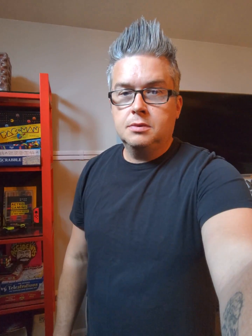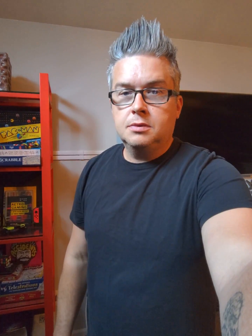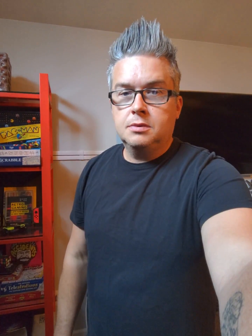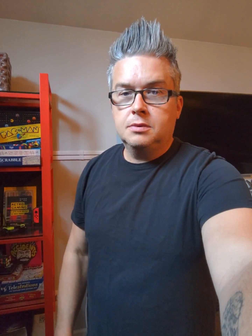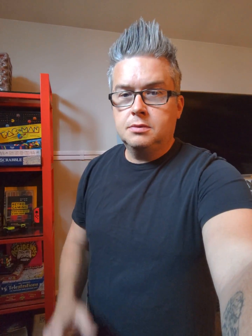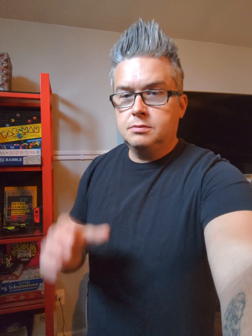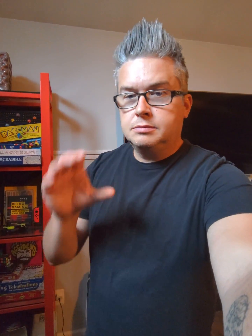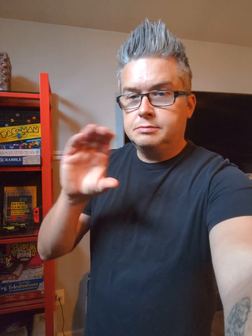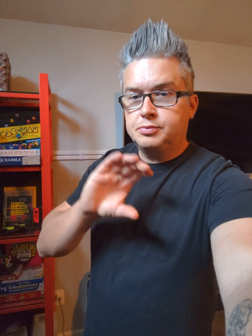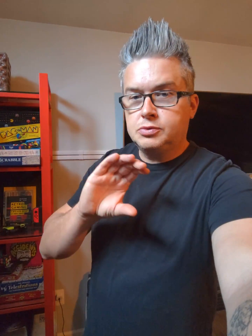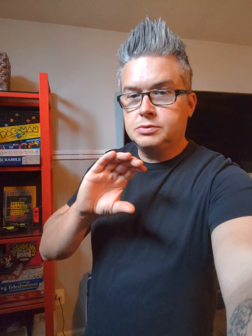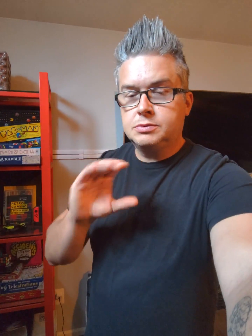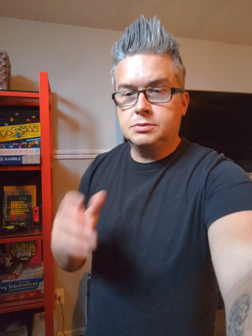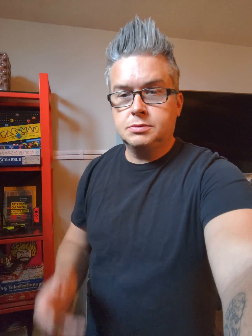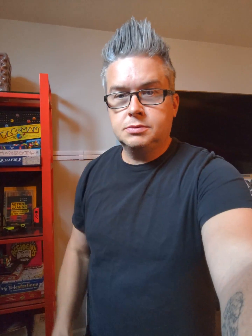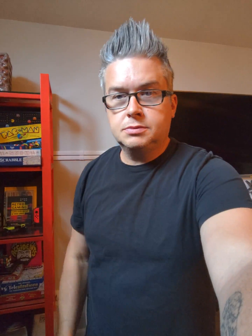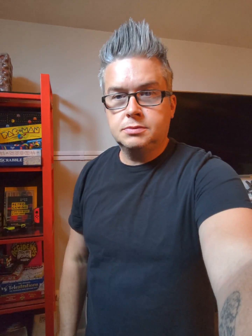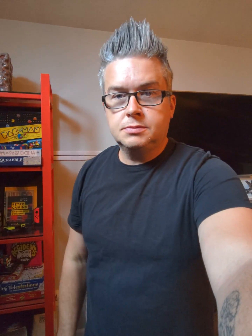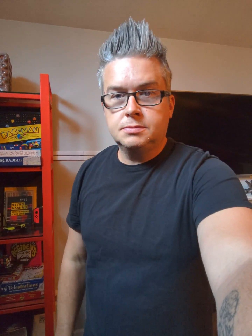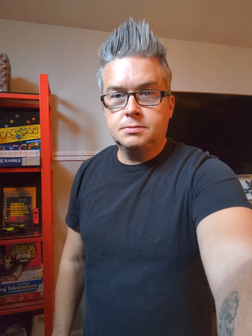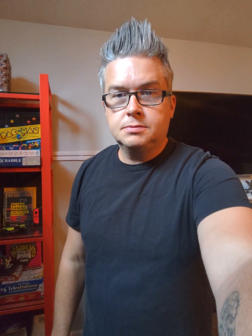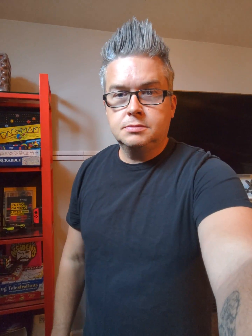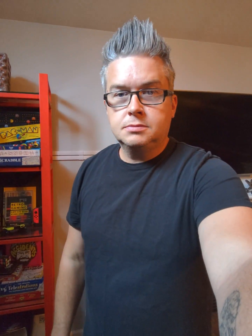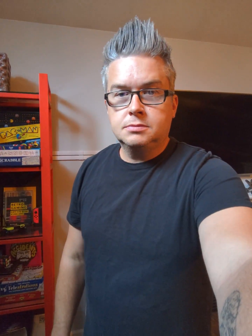dump